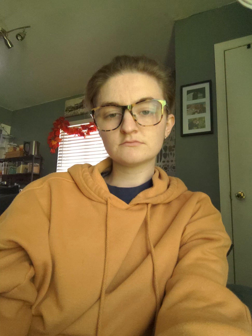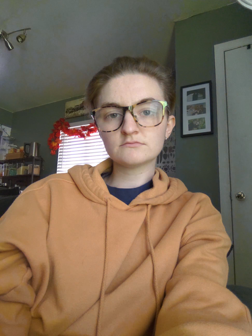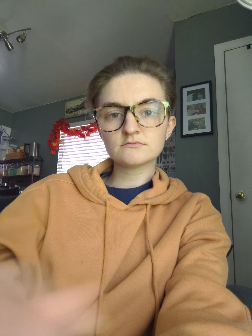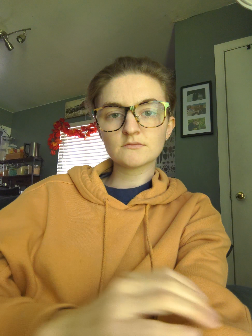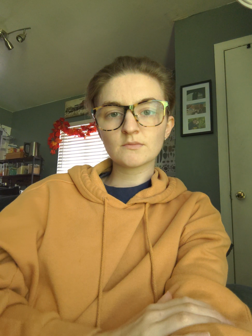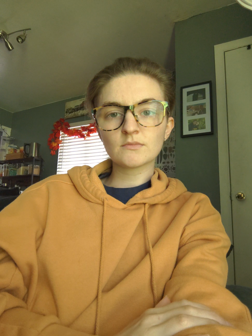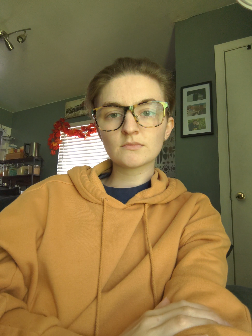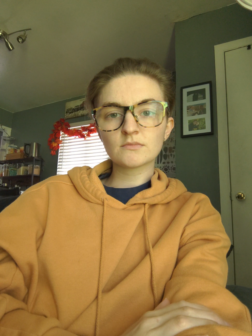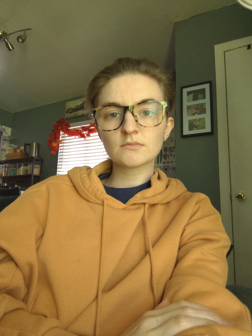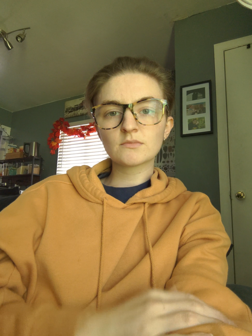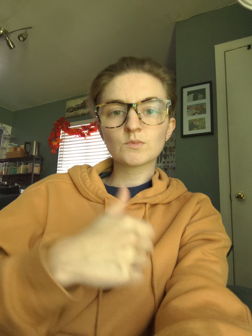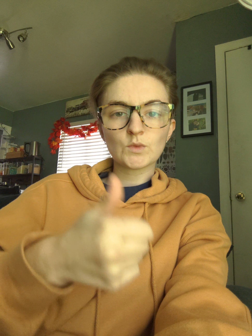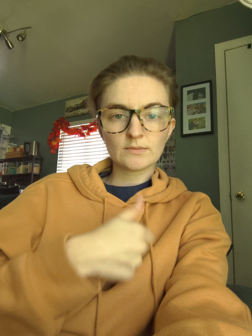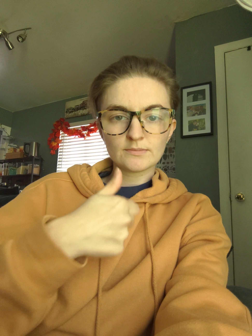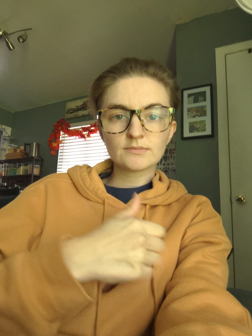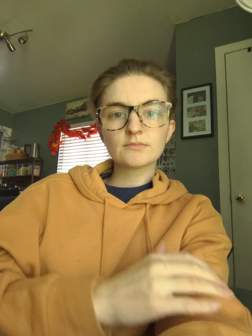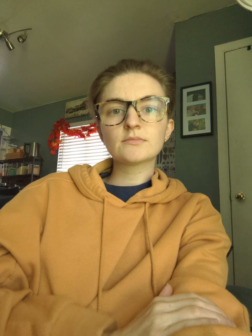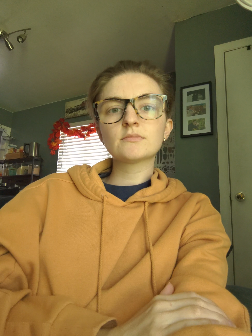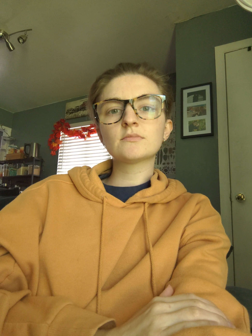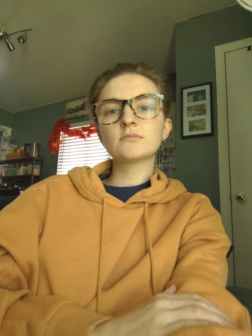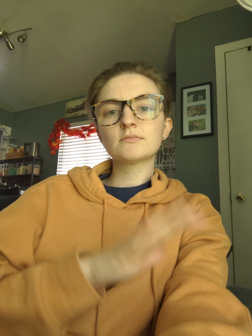basement